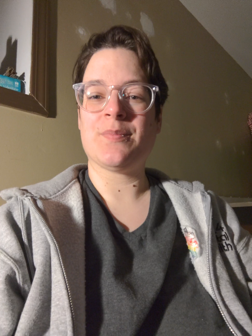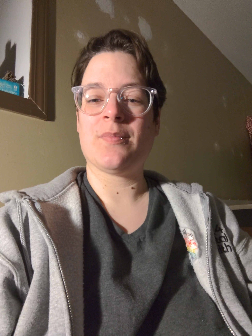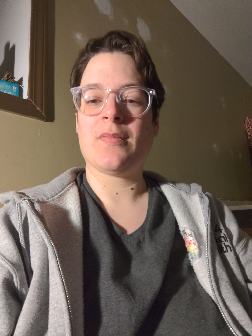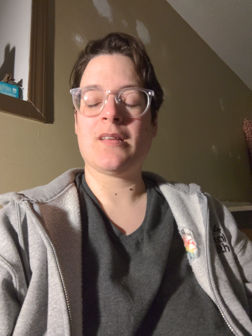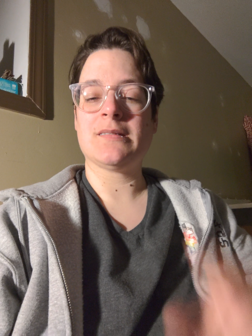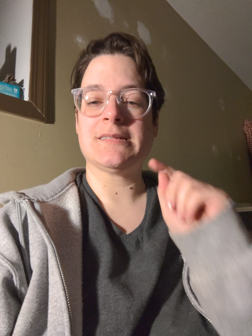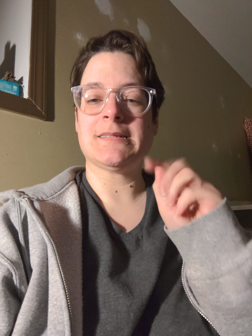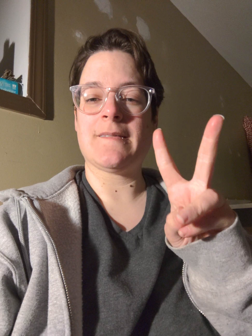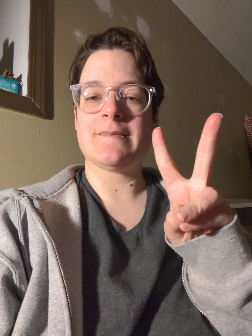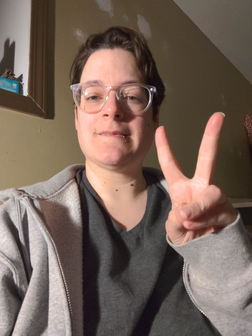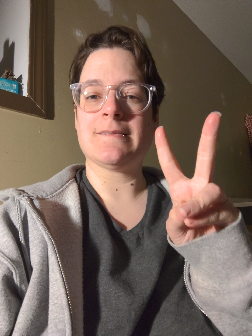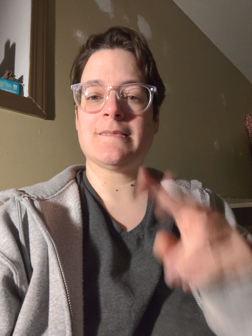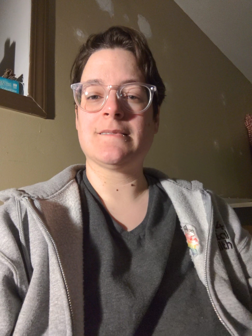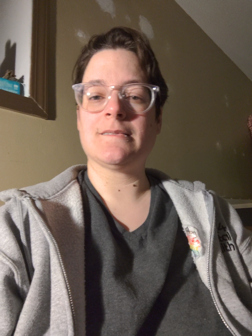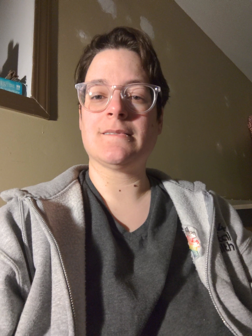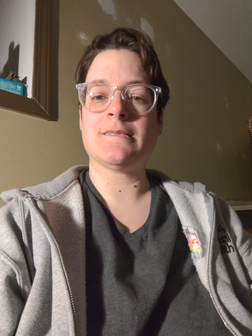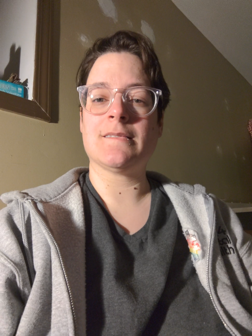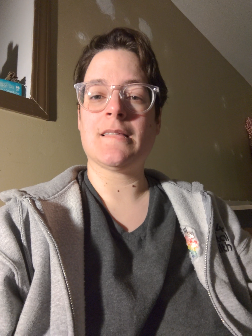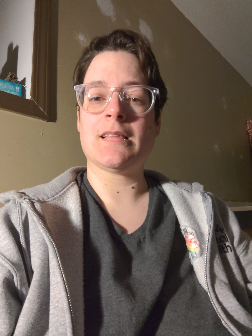TV